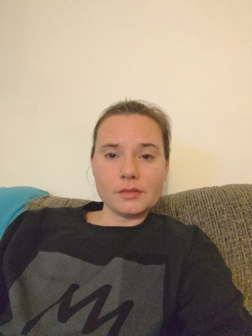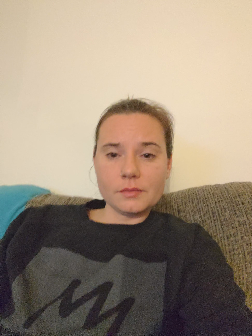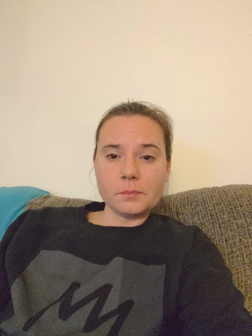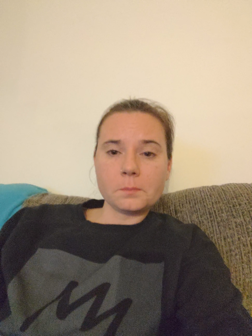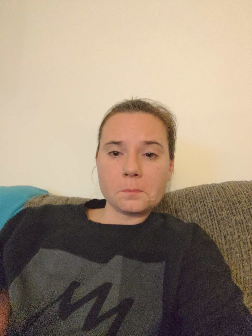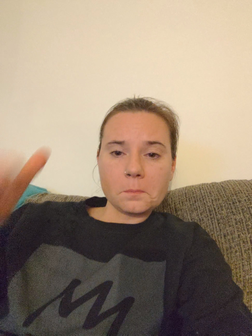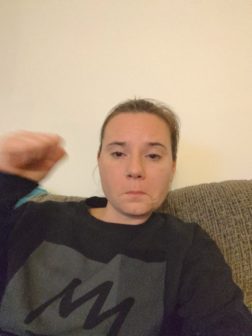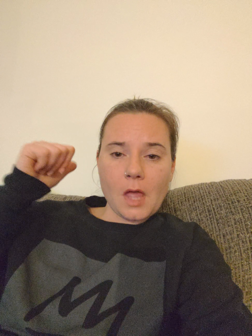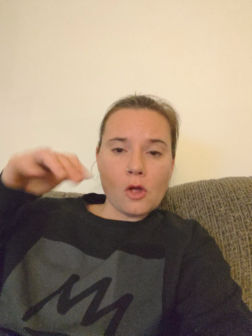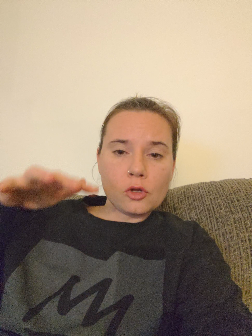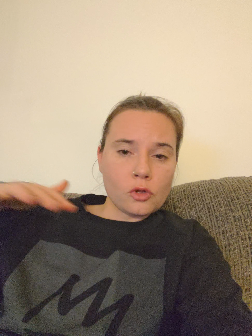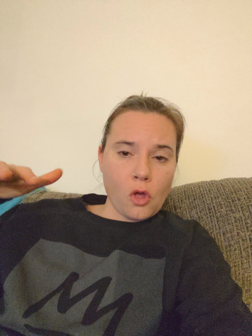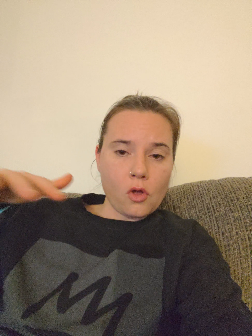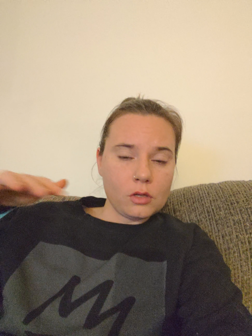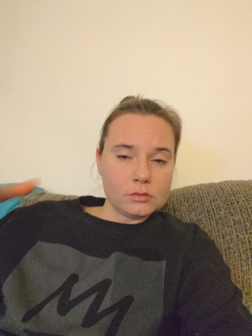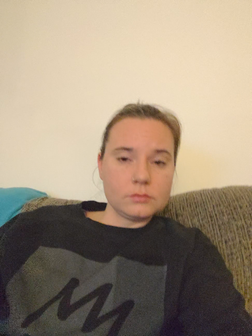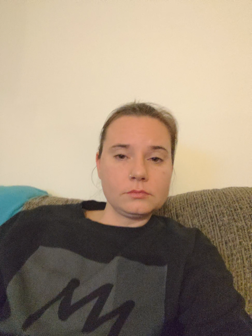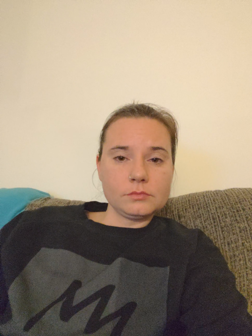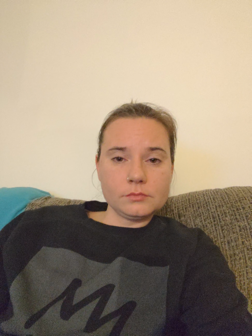backyard